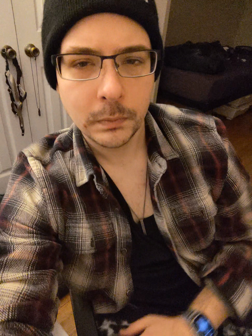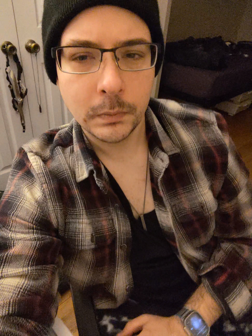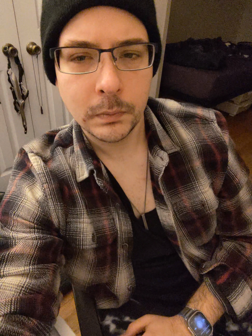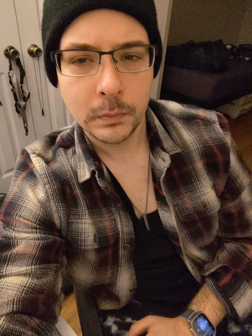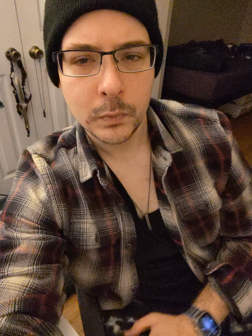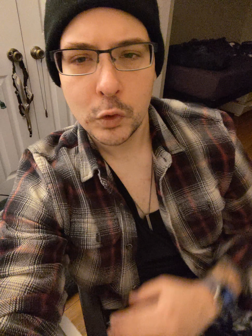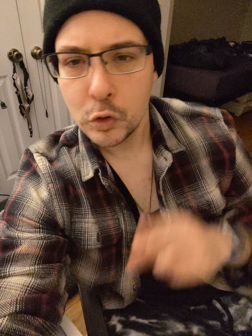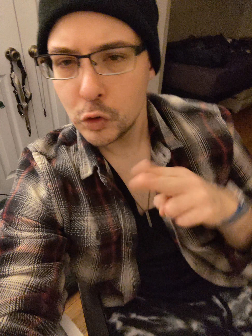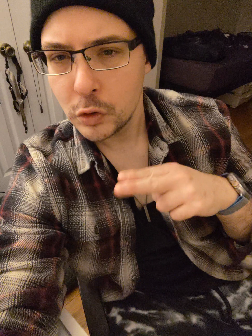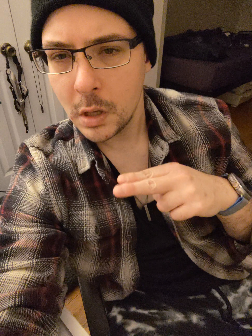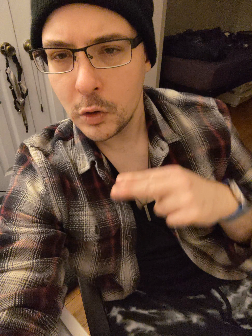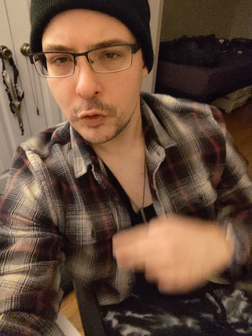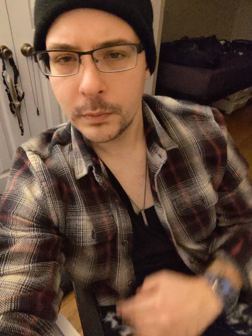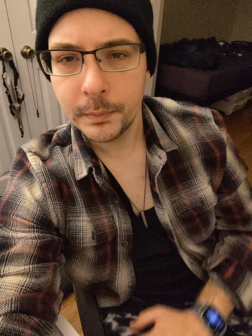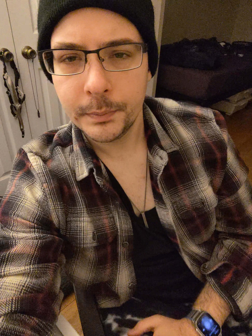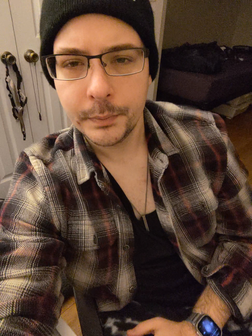chair